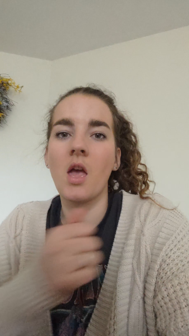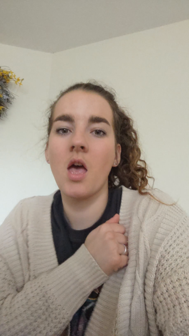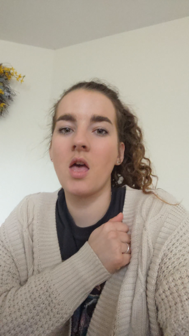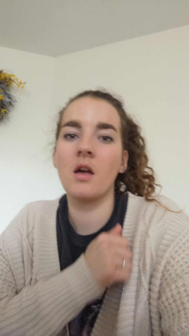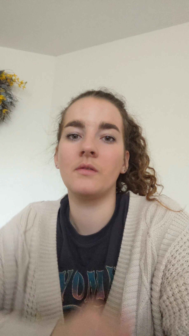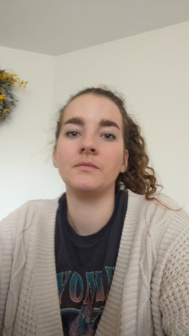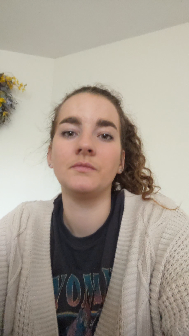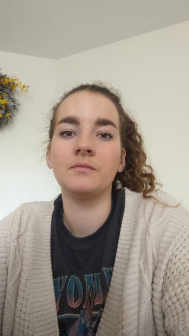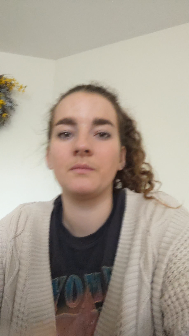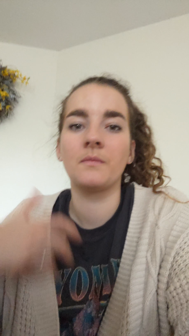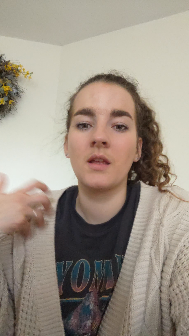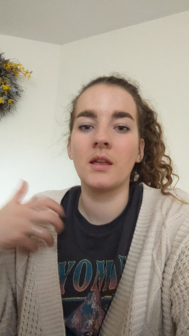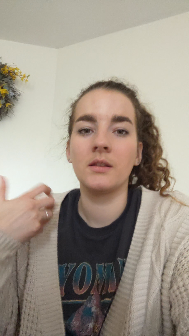monkey